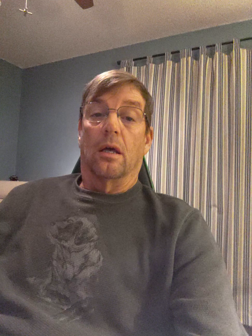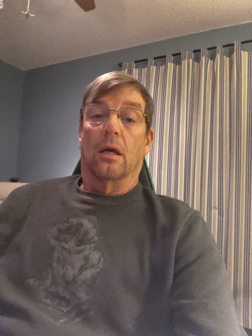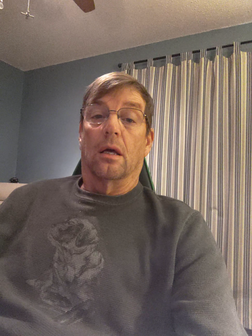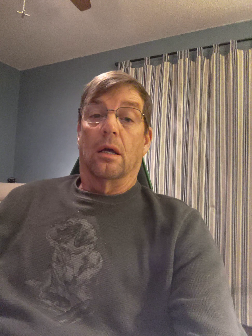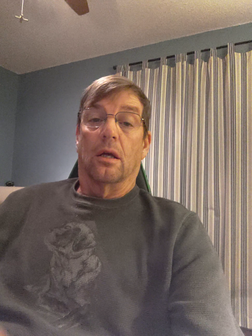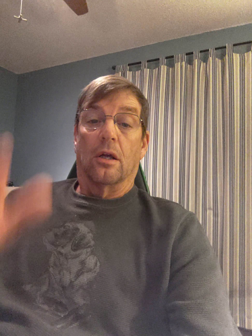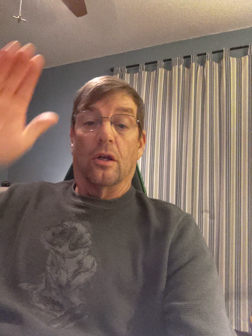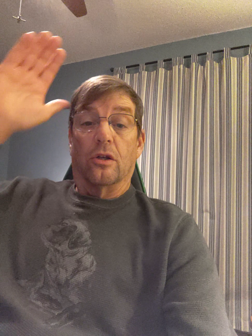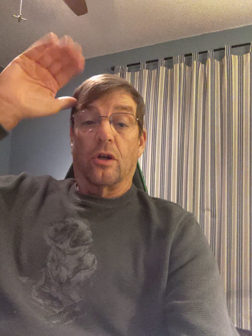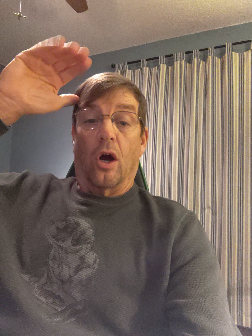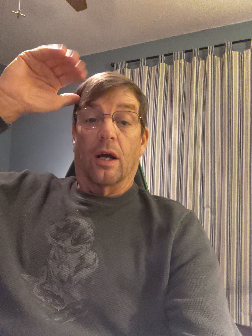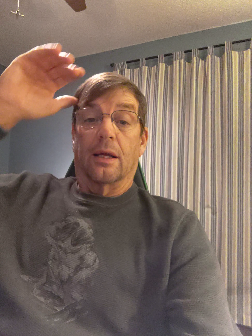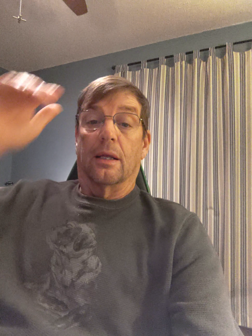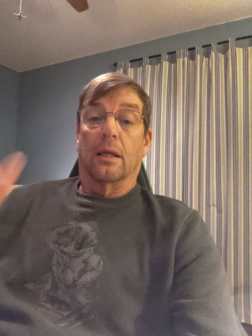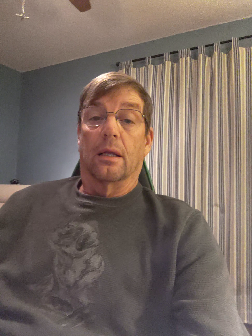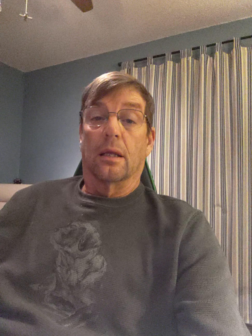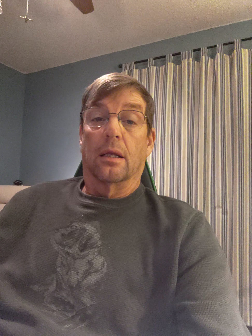donkey